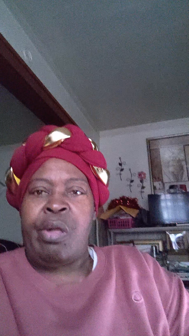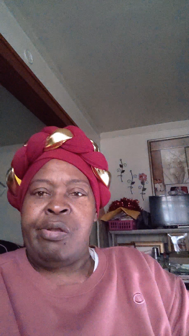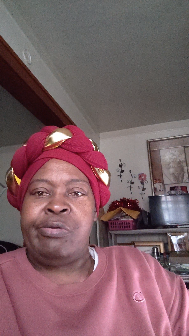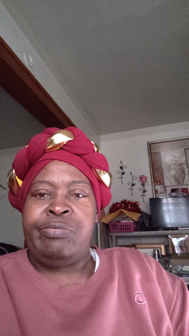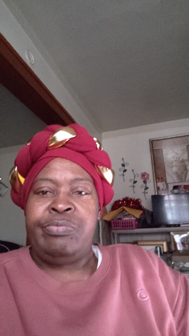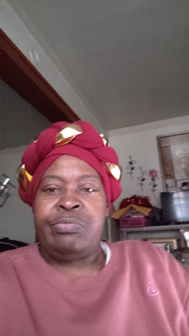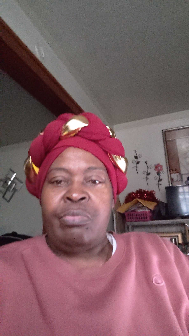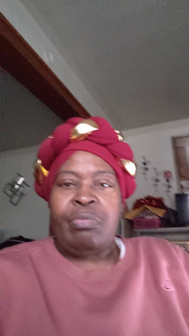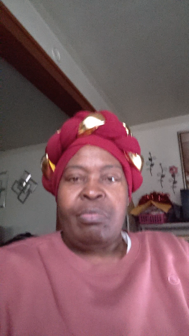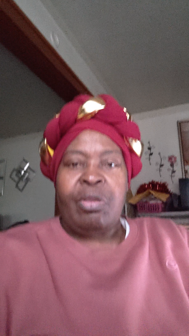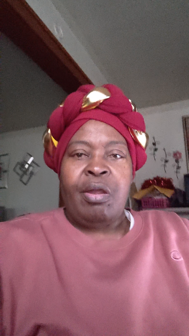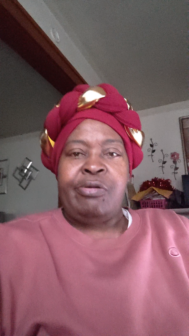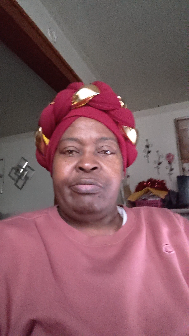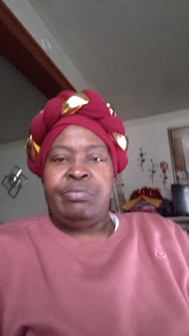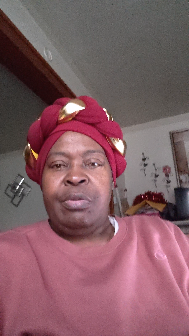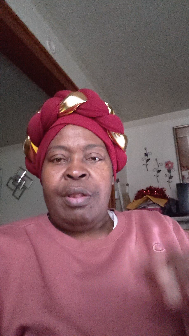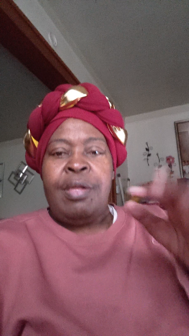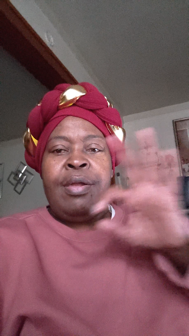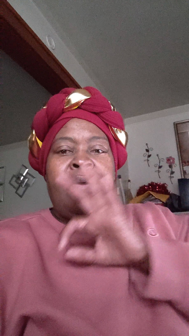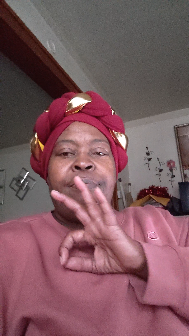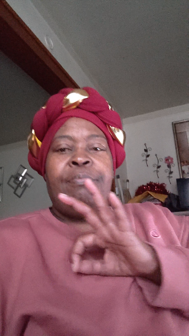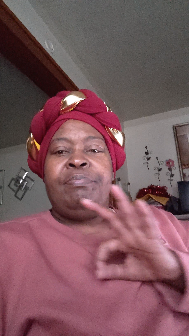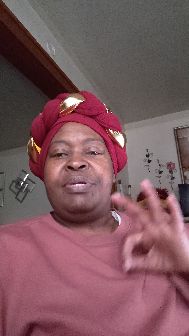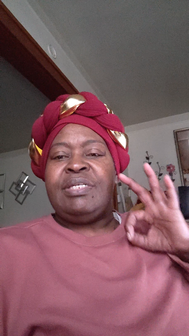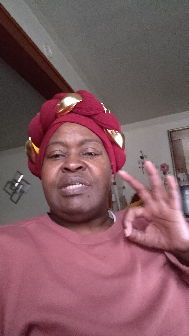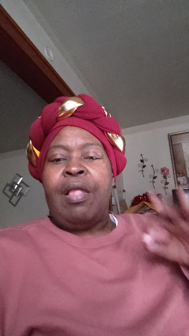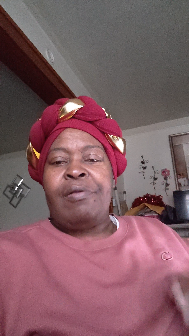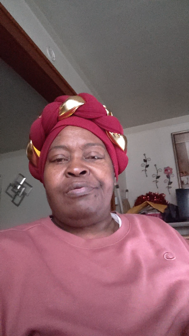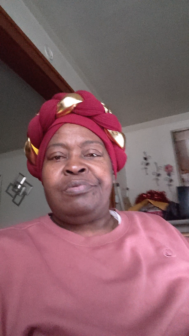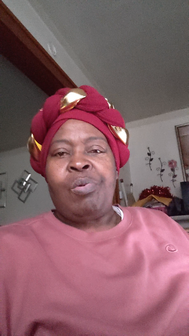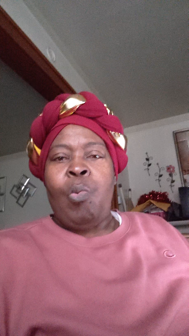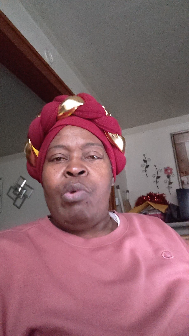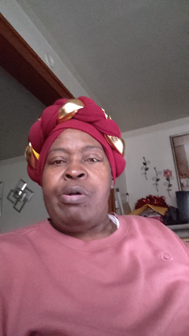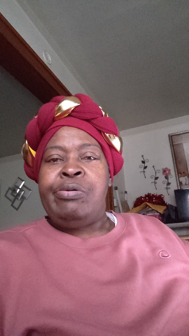beads